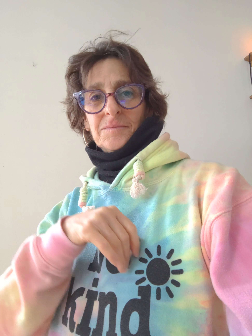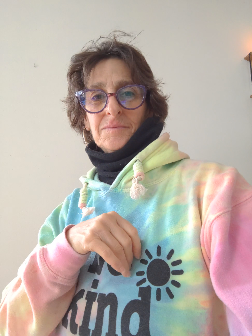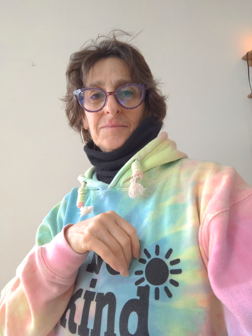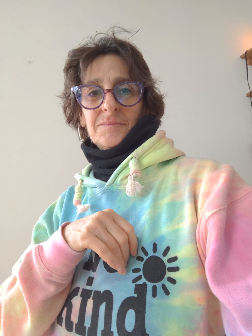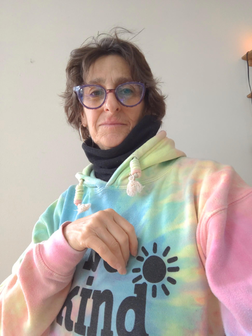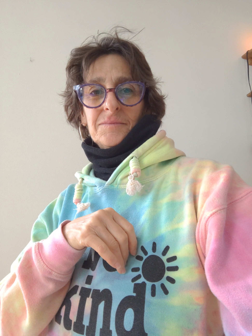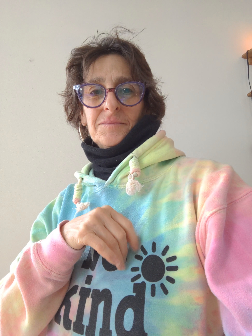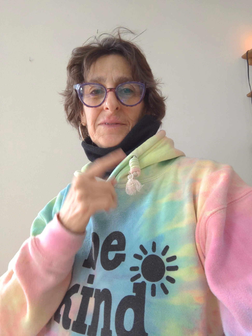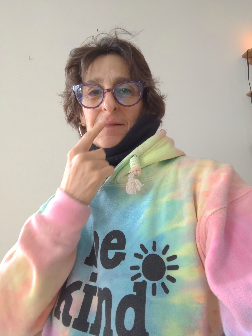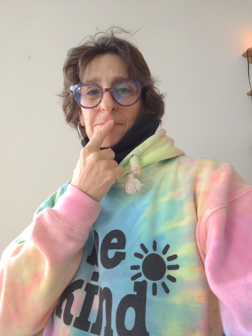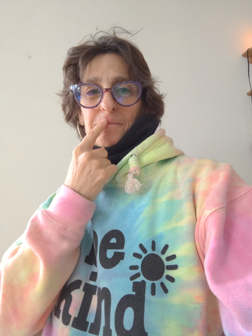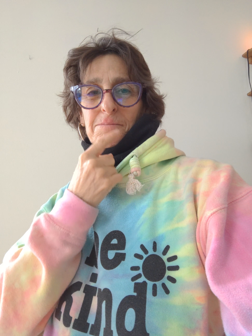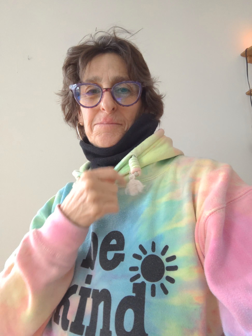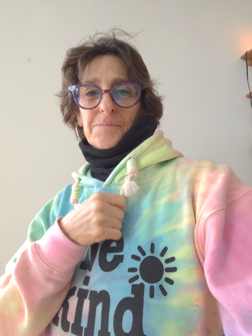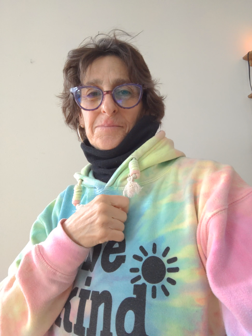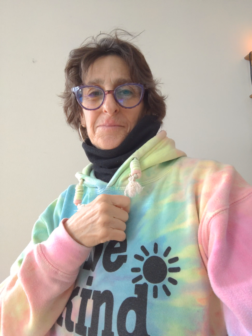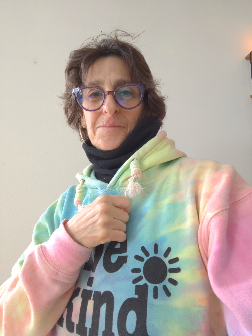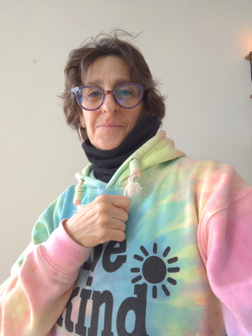lips